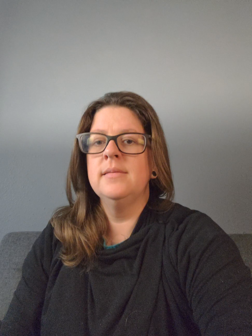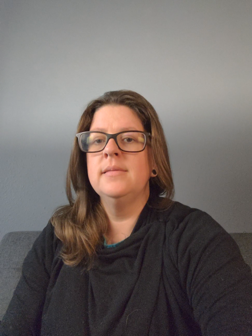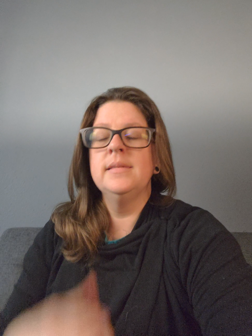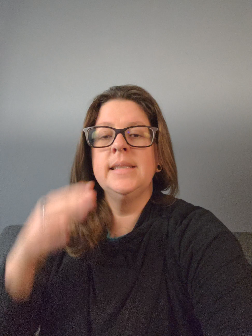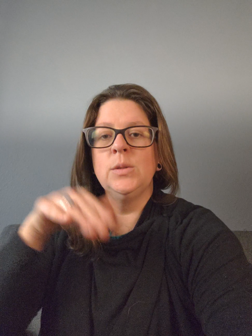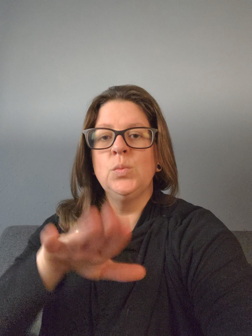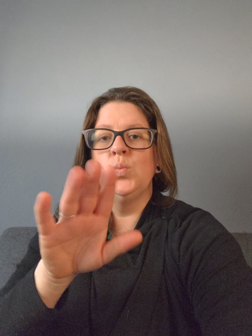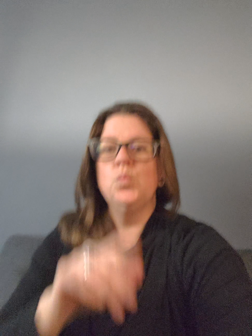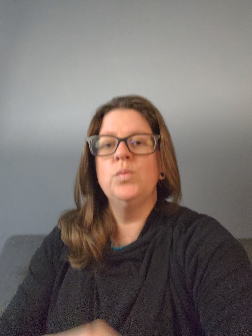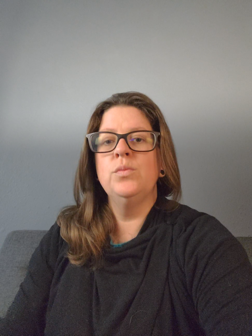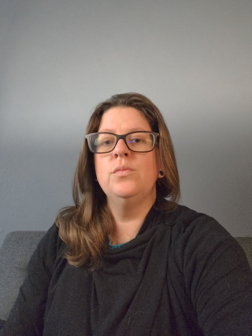into